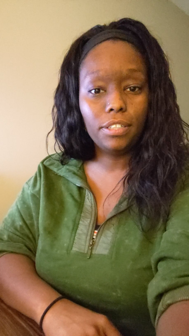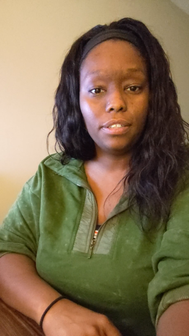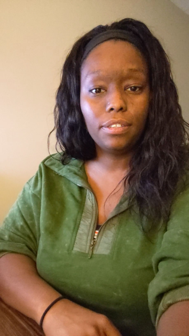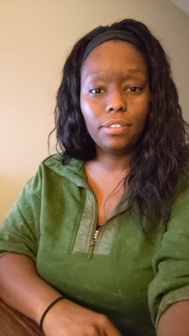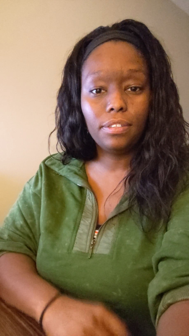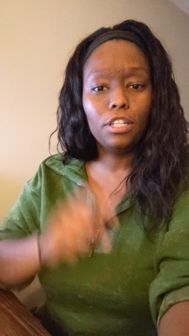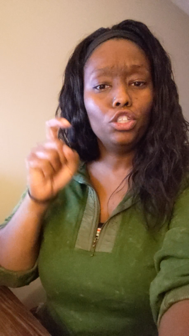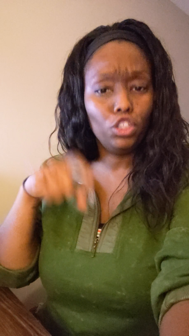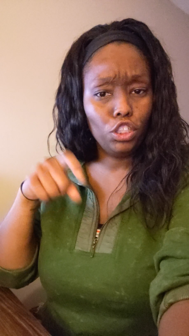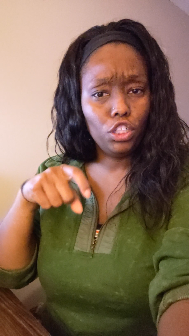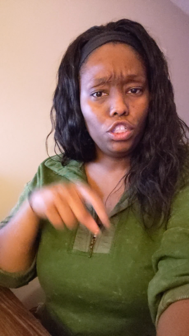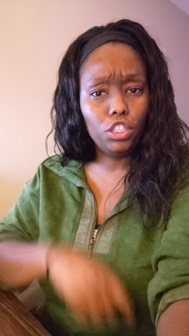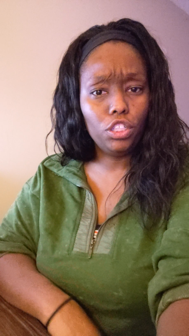should